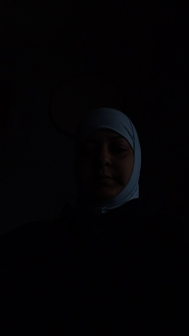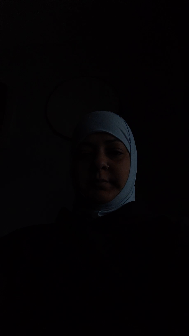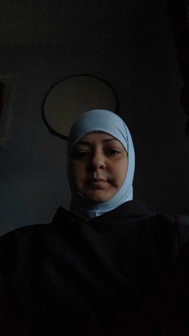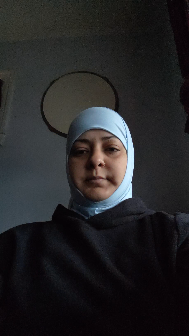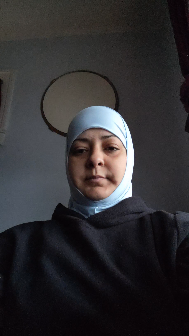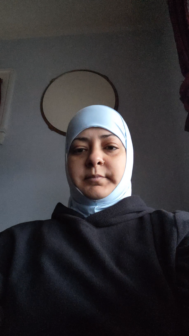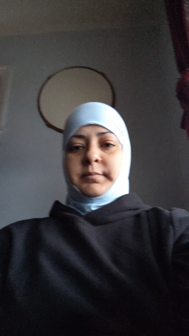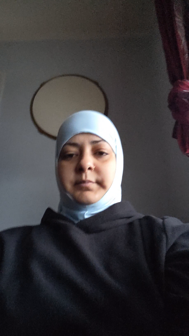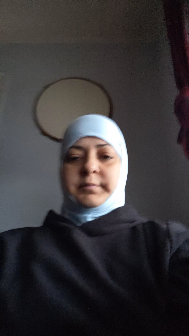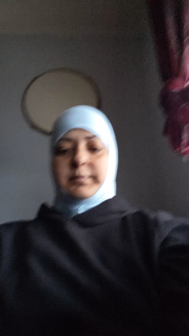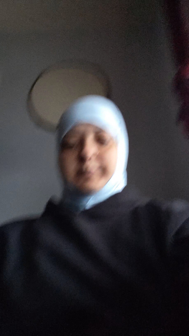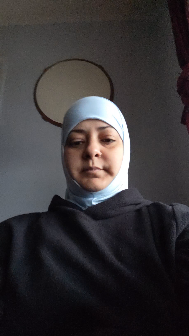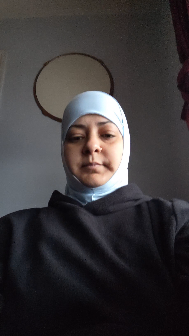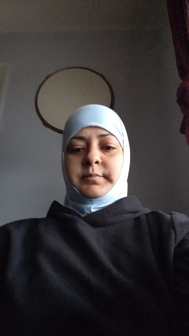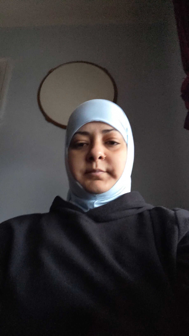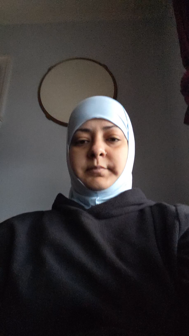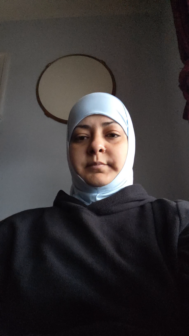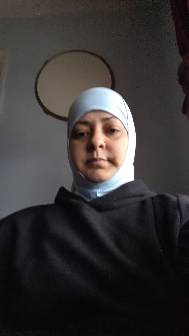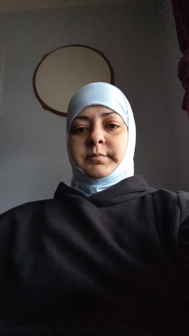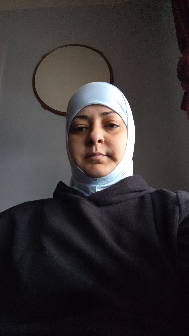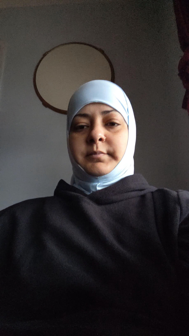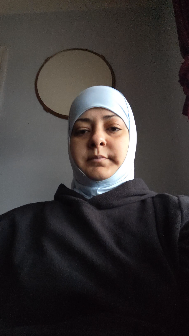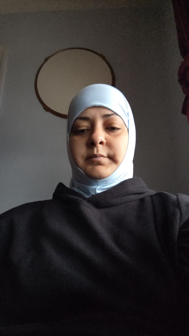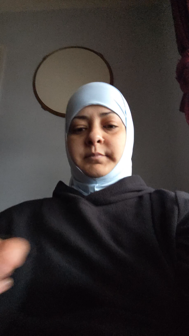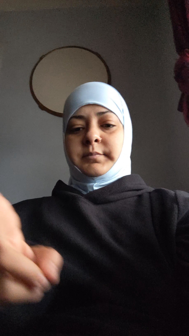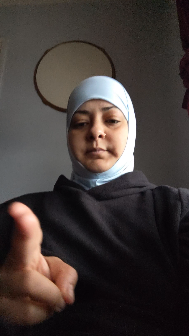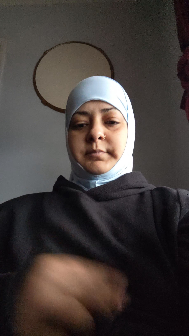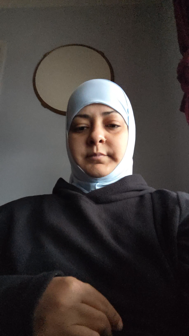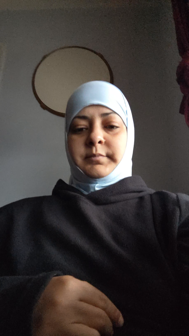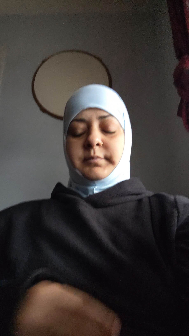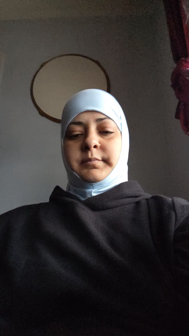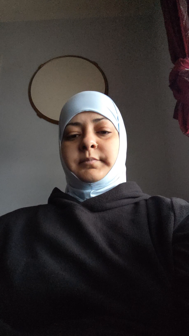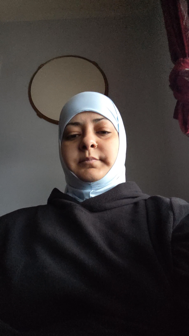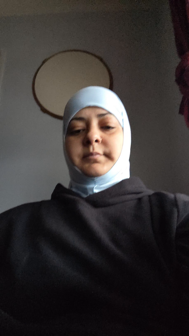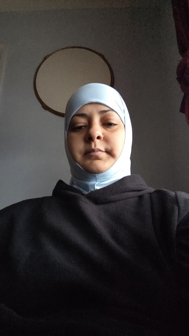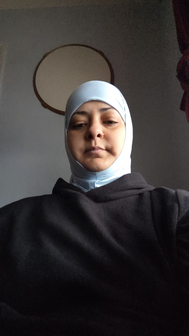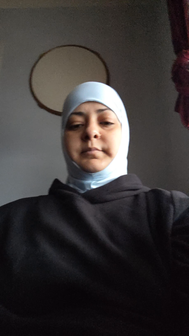belt